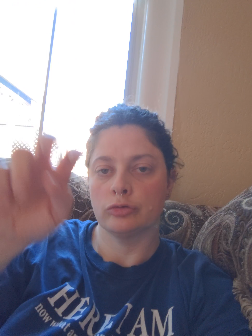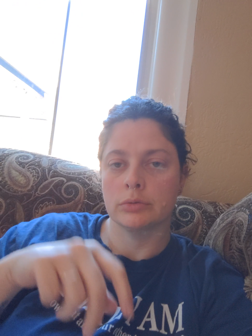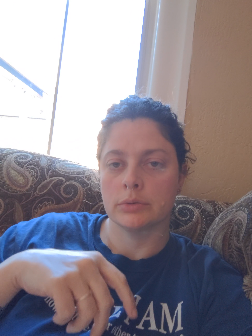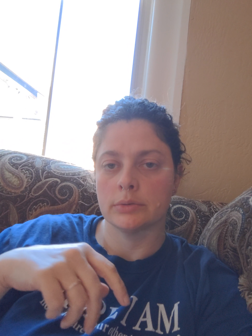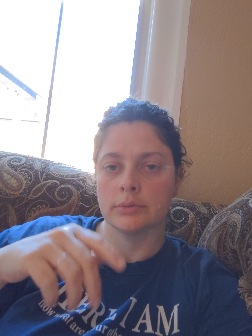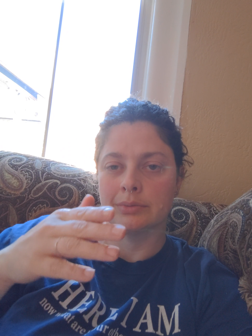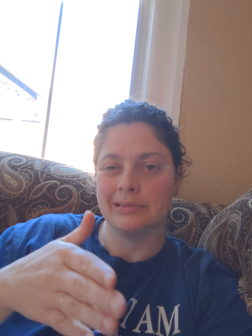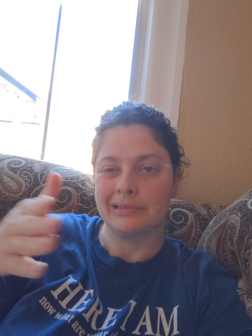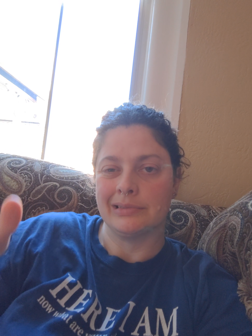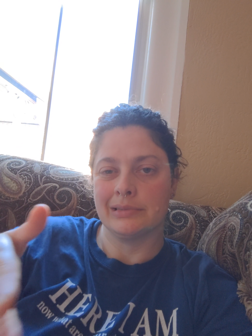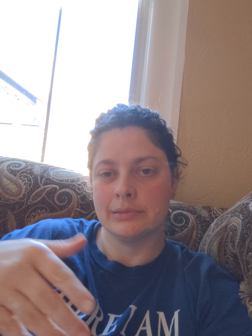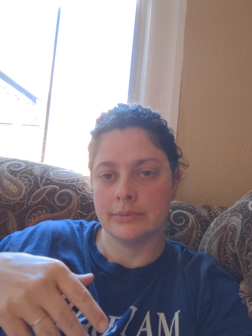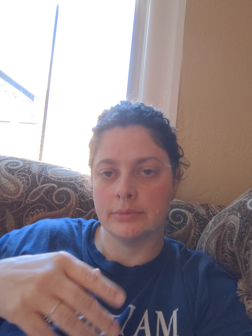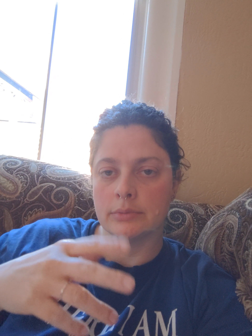beside